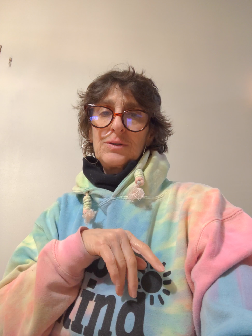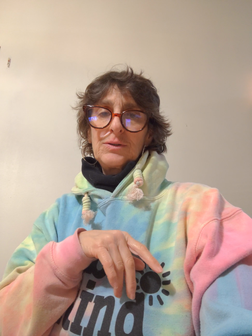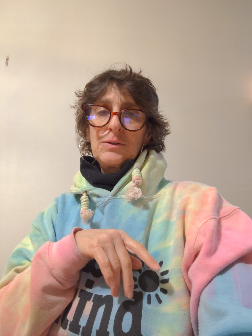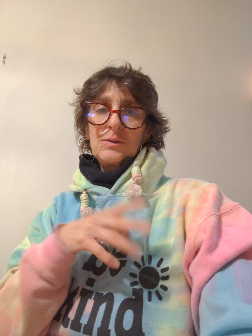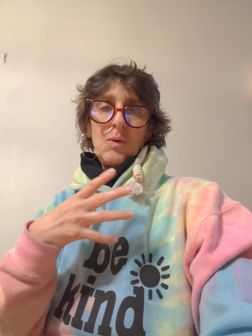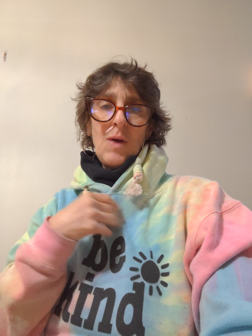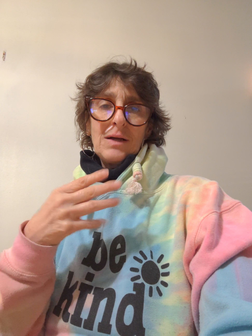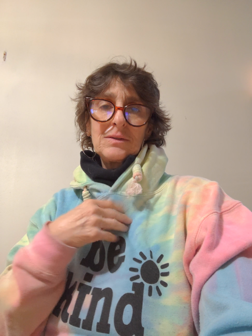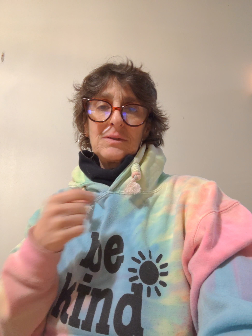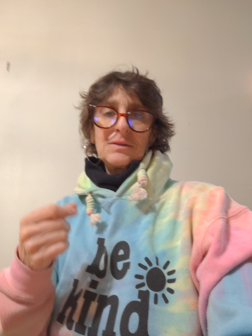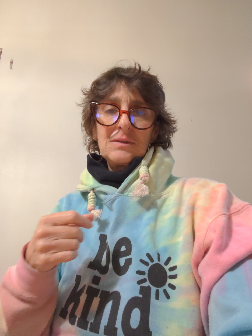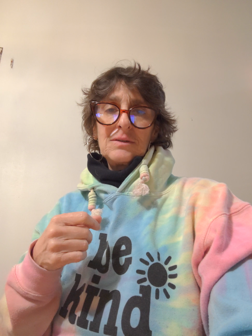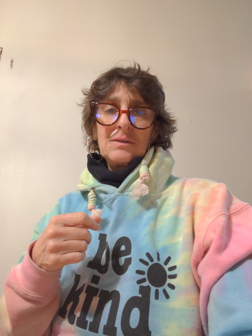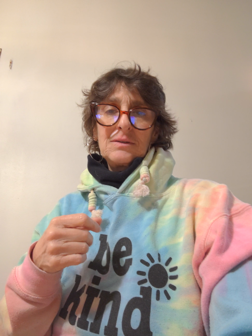white